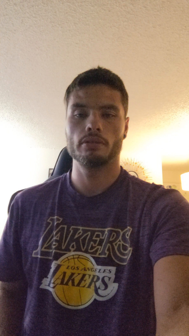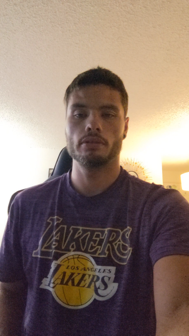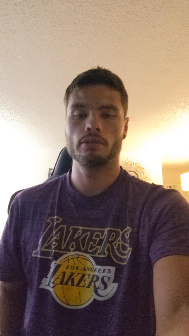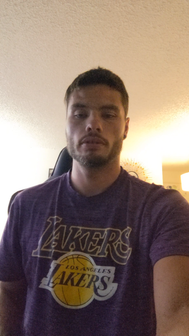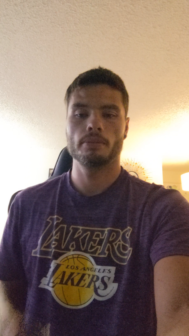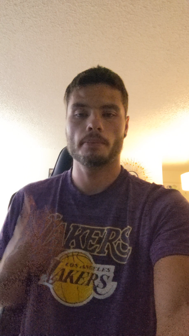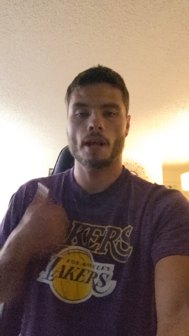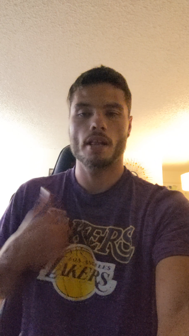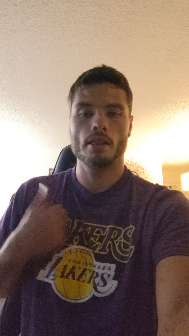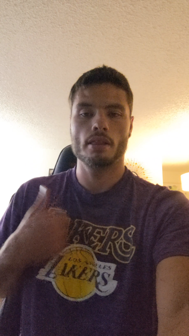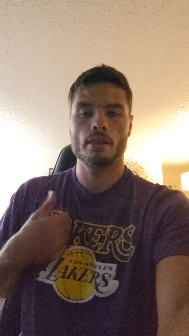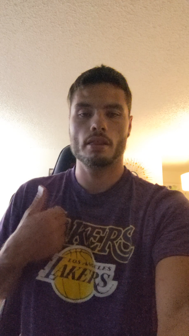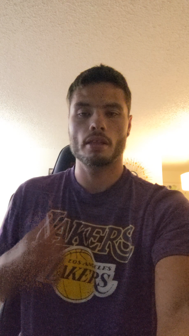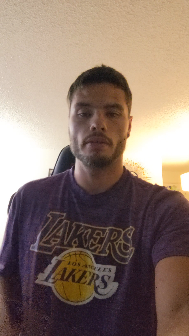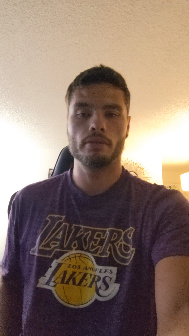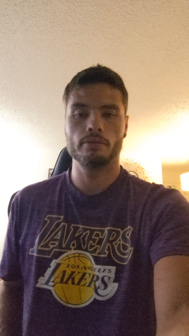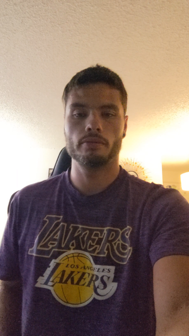bathtub